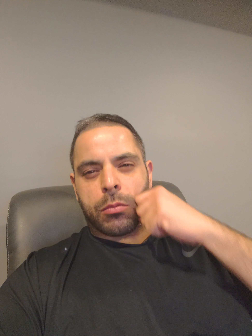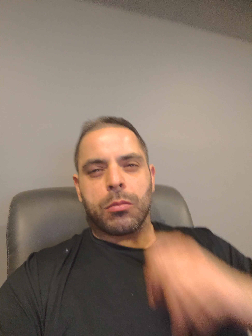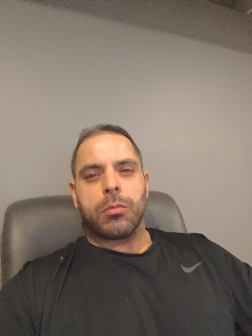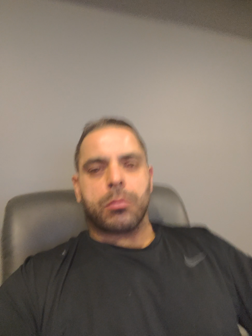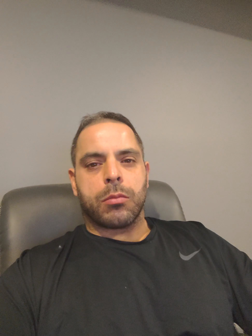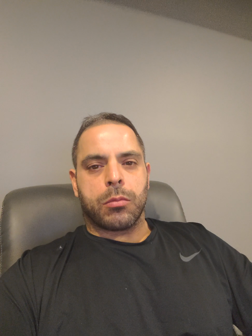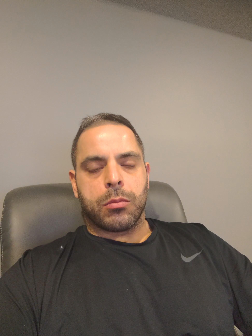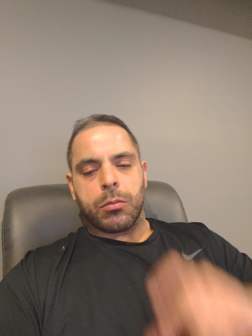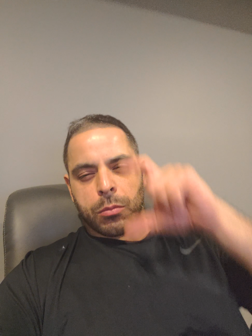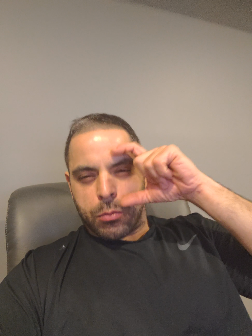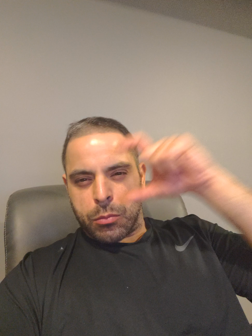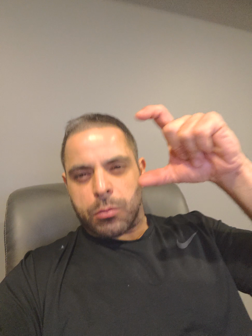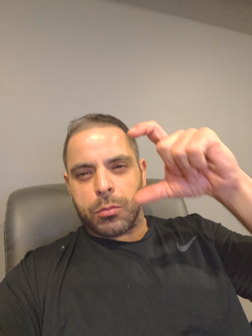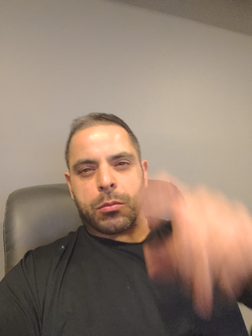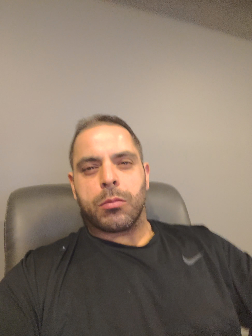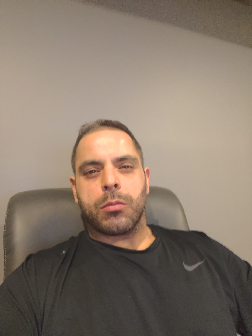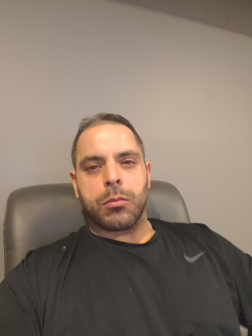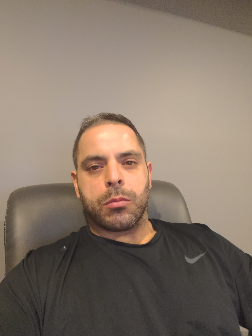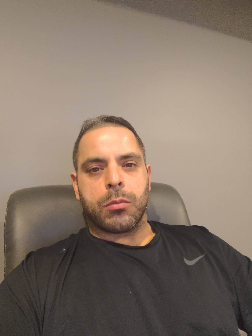moon